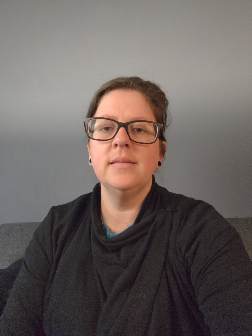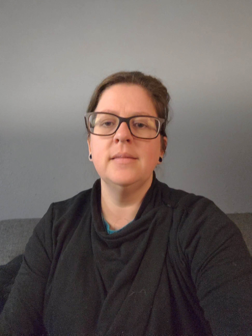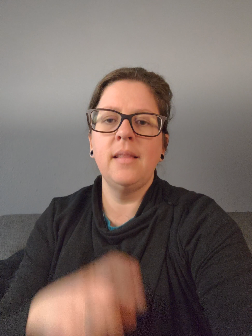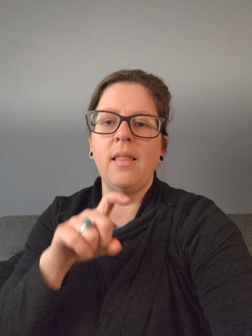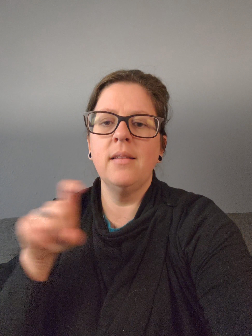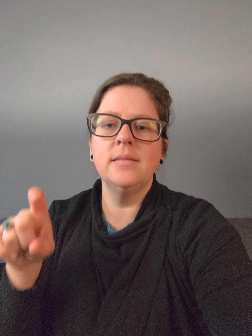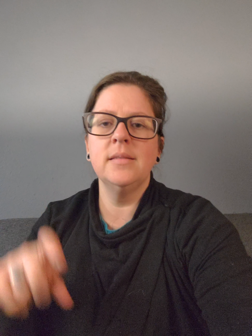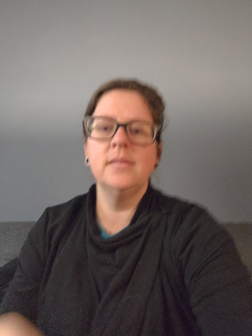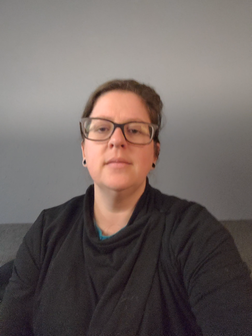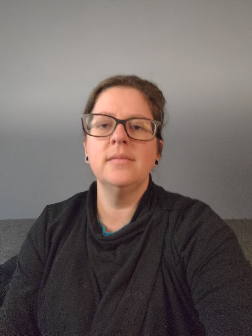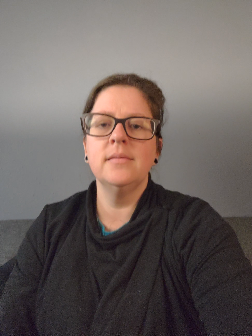closet